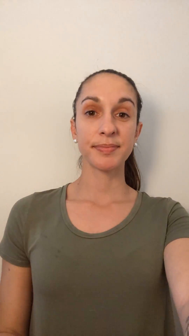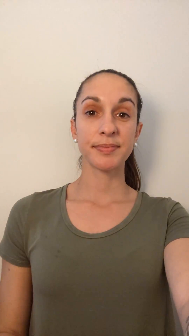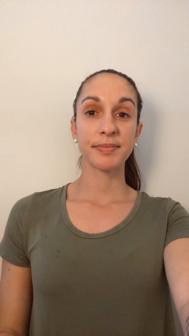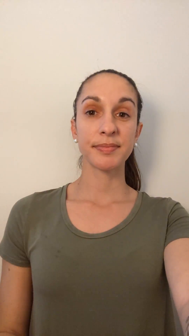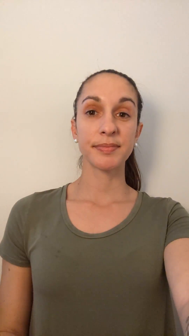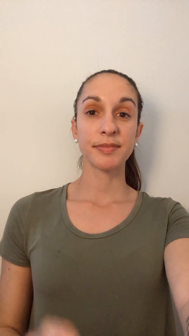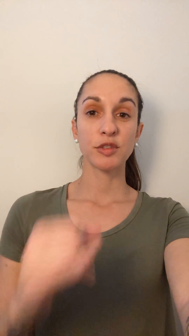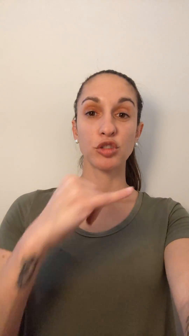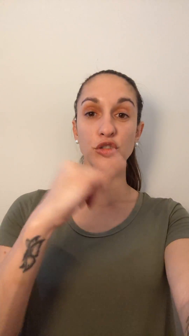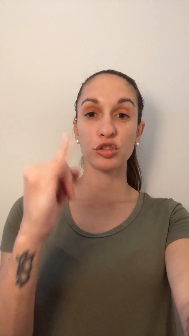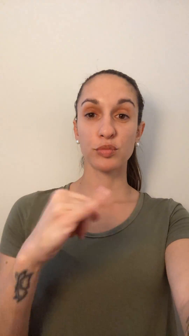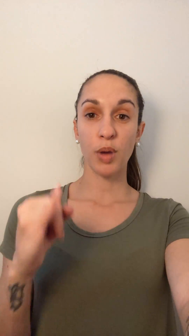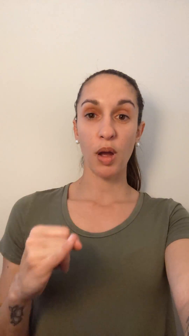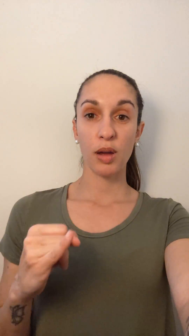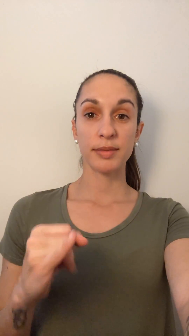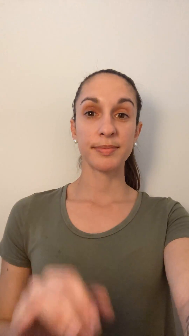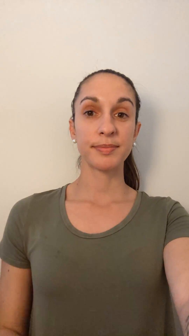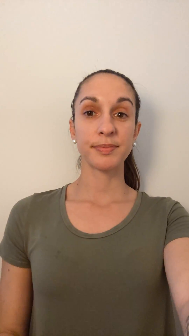draw